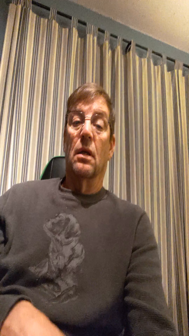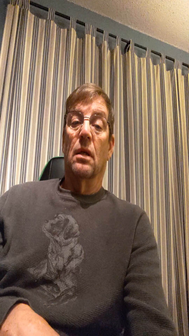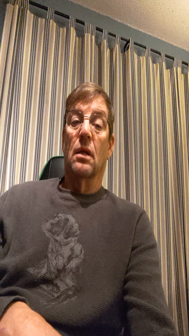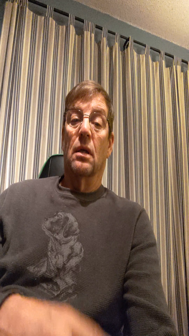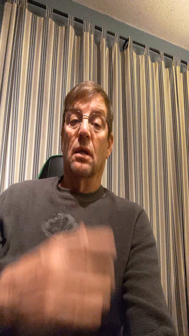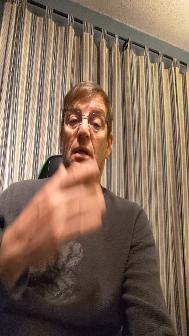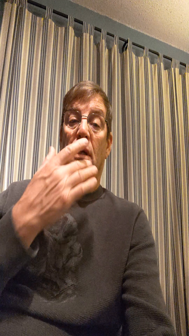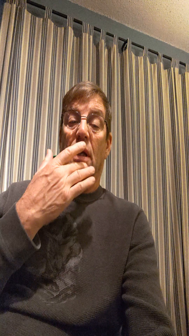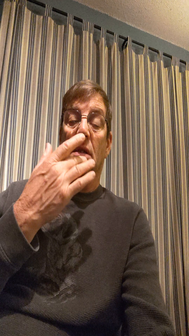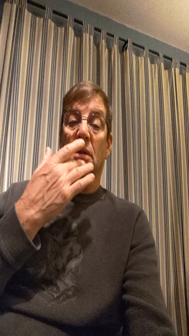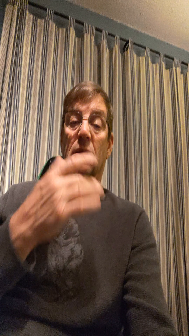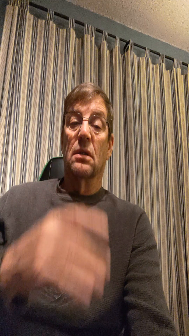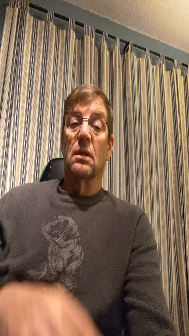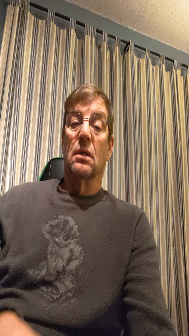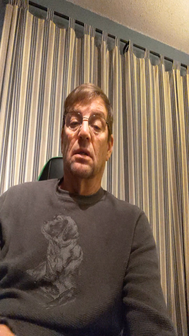taste